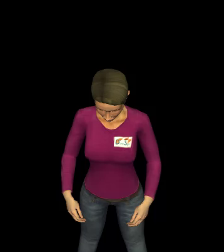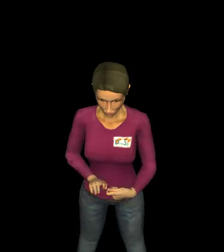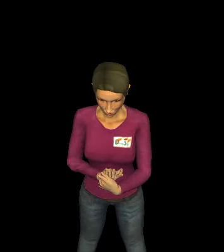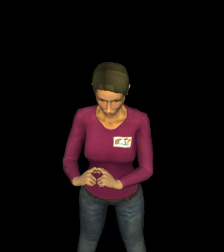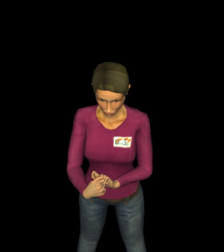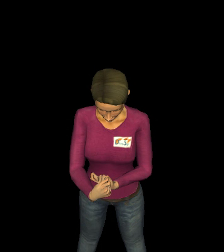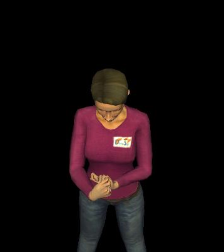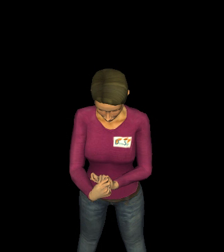يغير